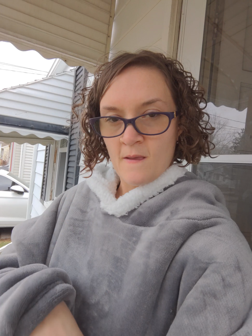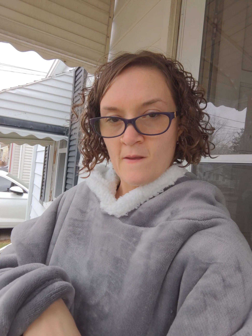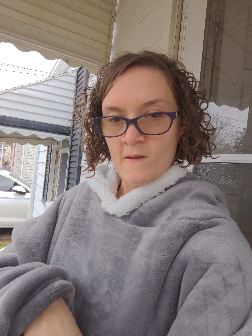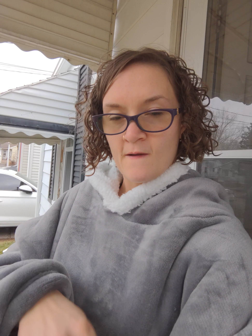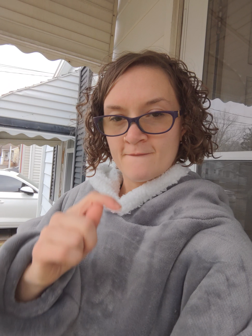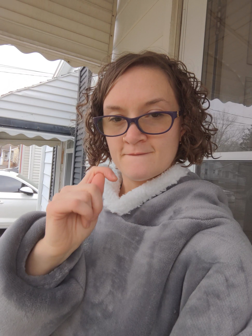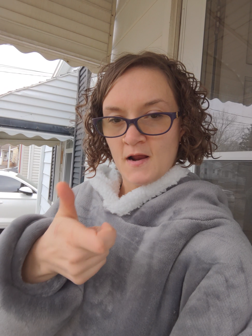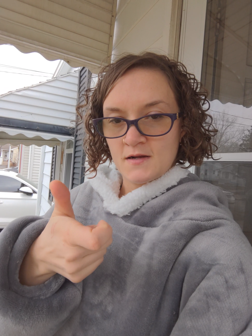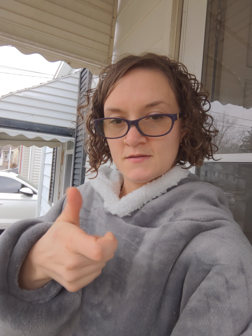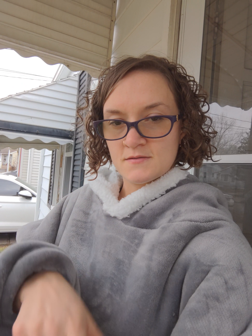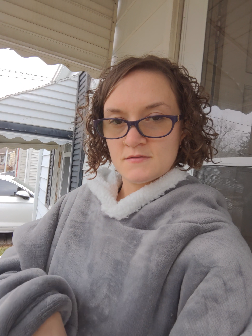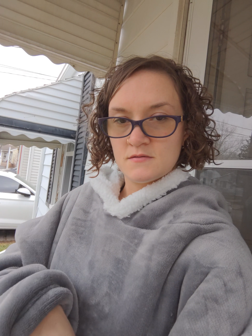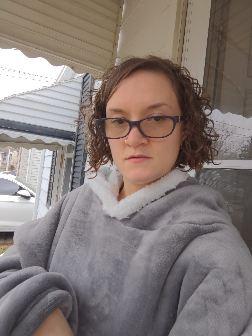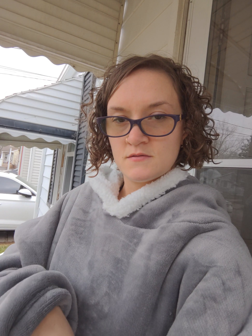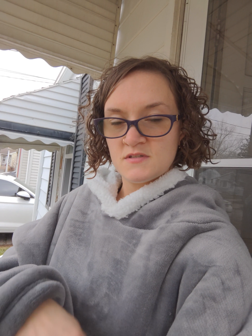fast